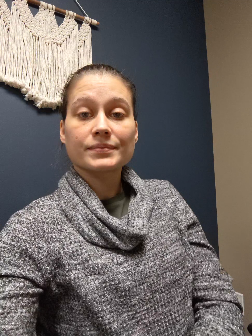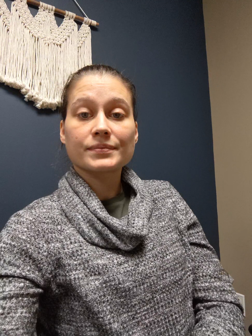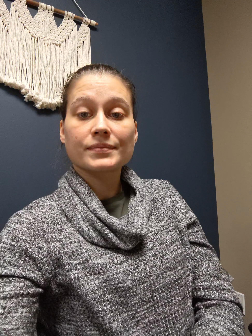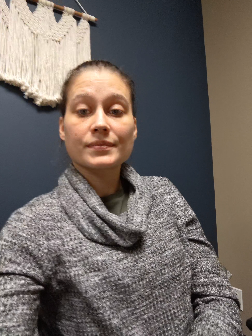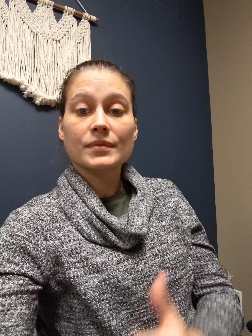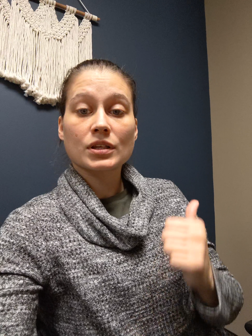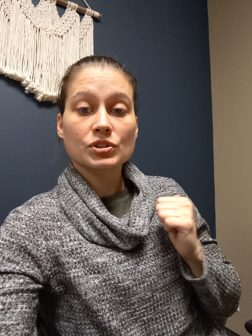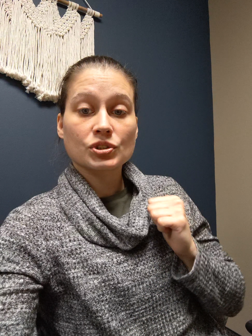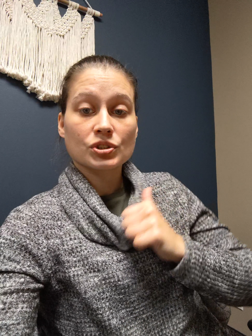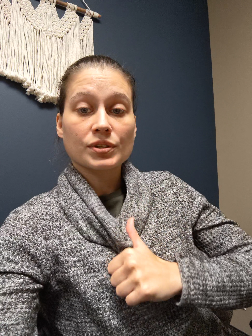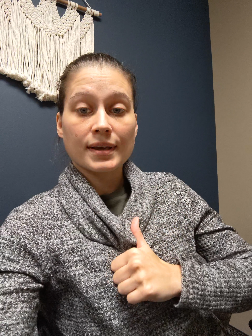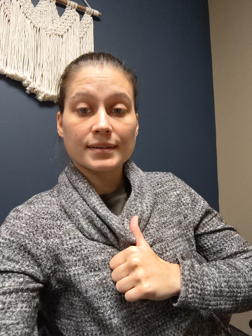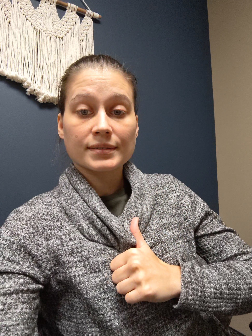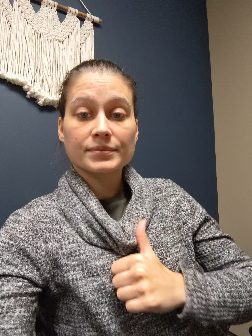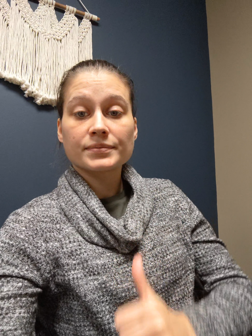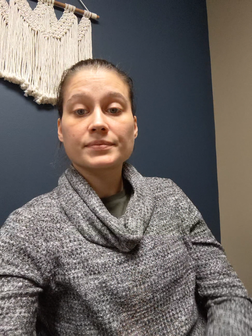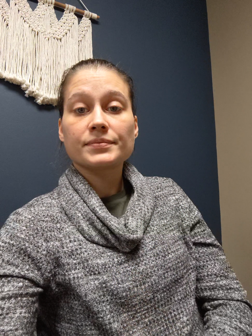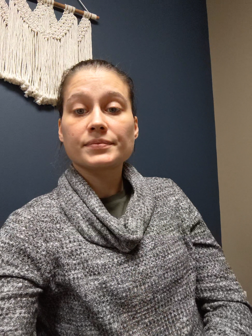jacket